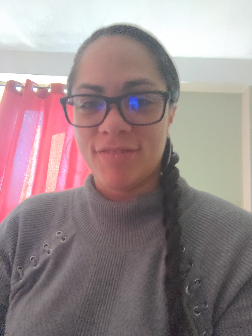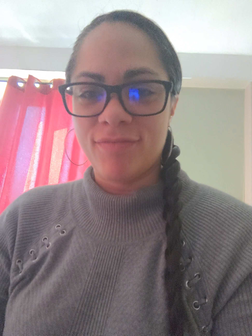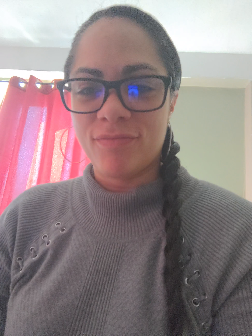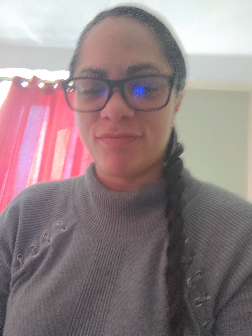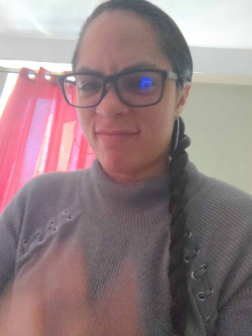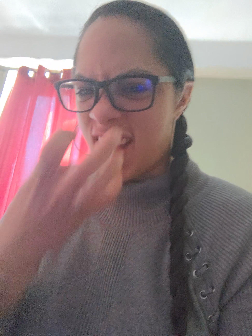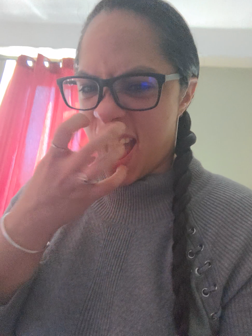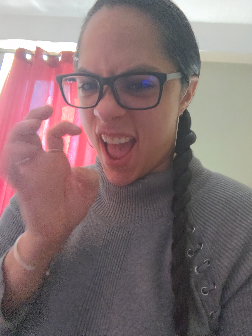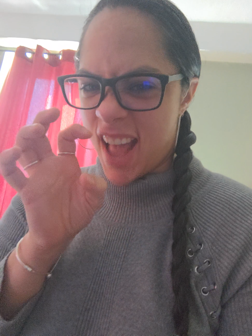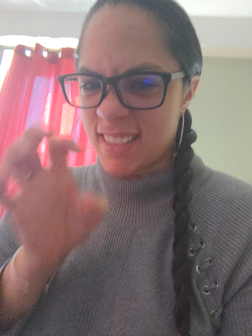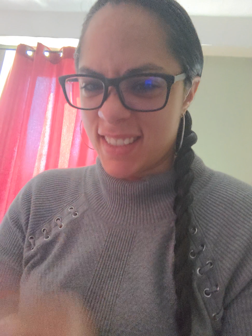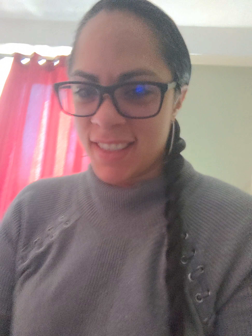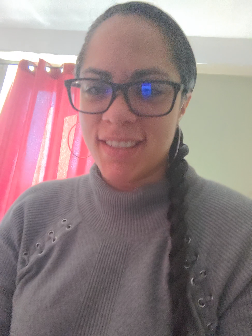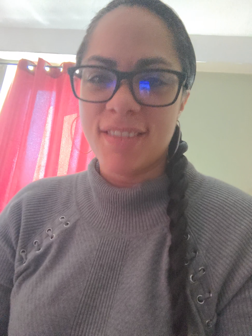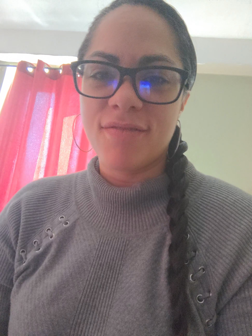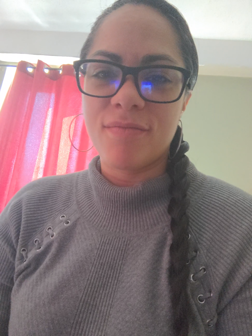hot